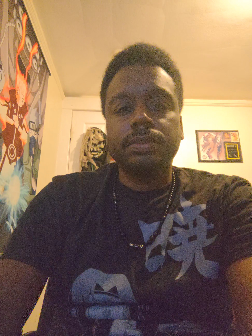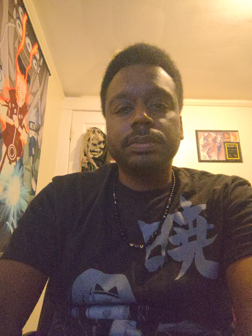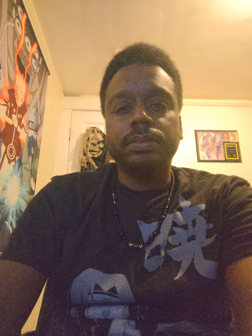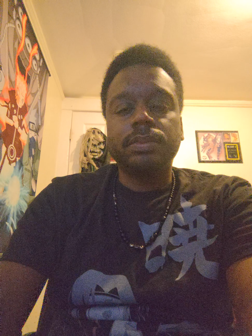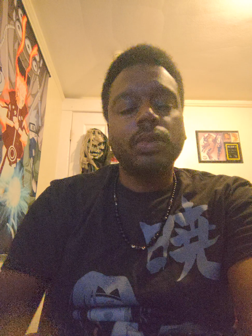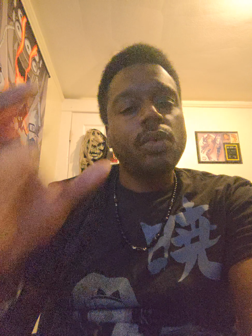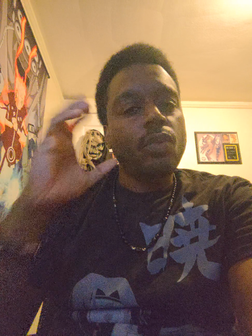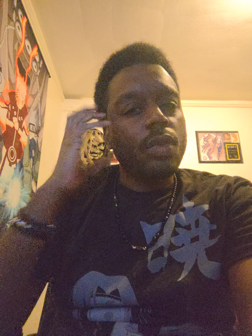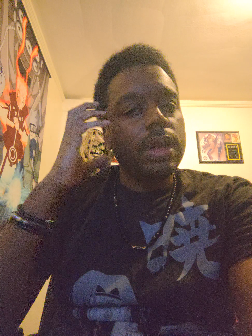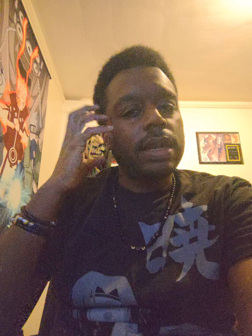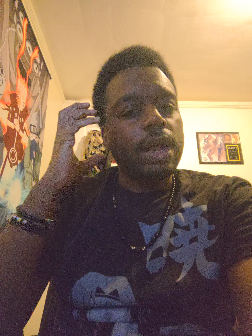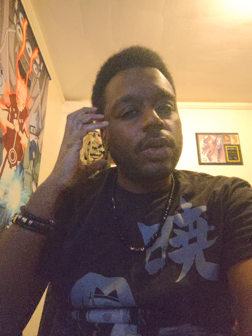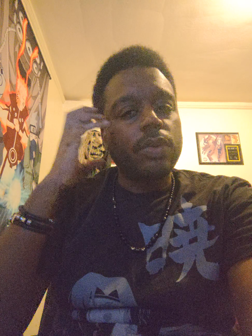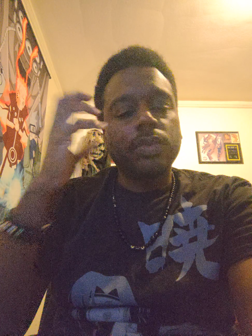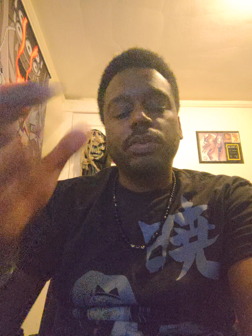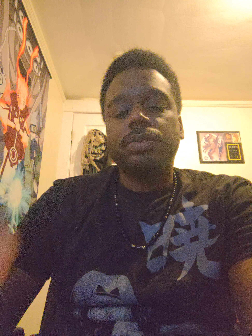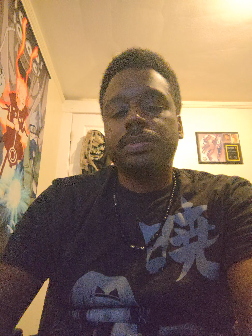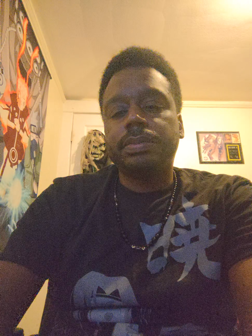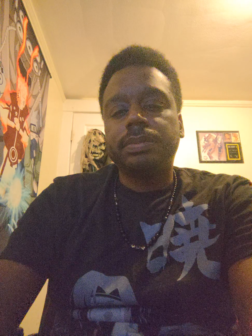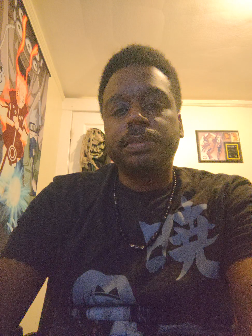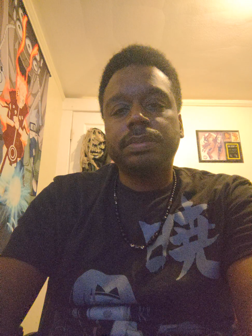radio